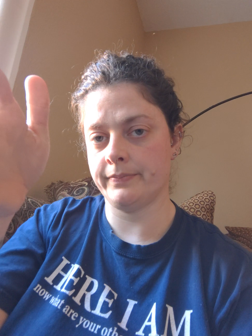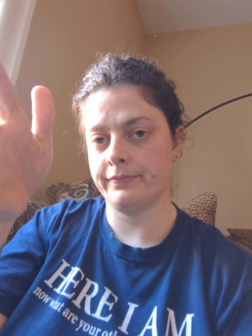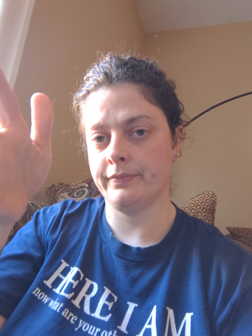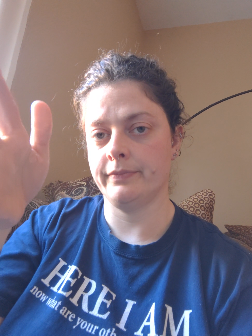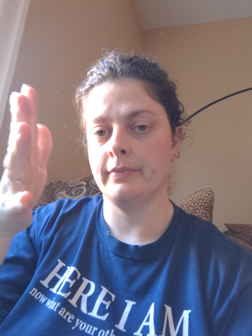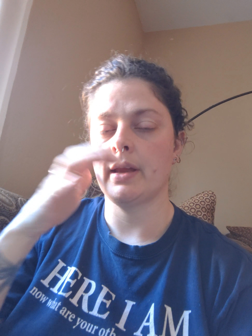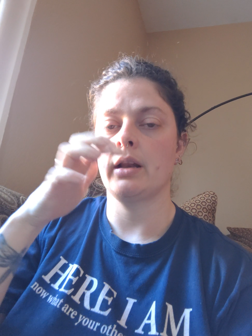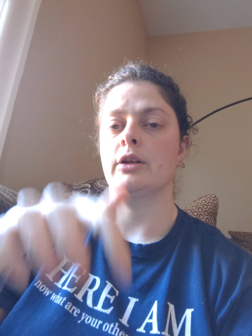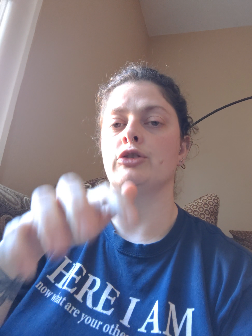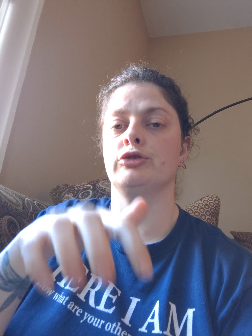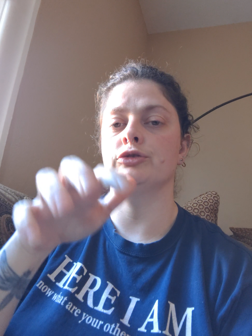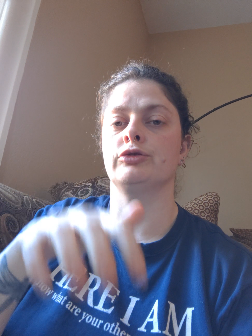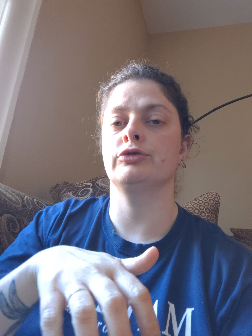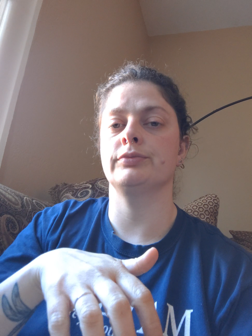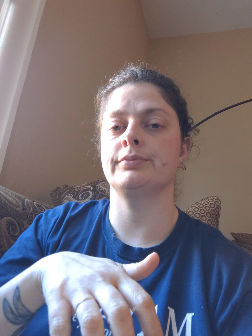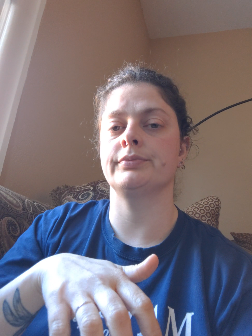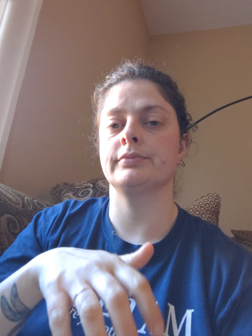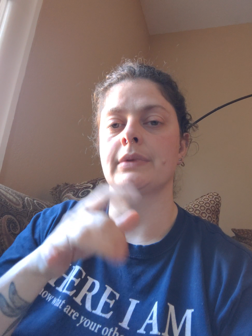alligator